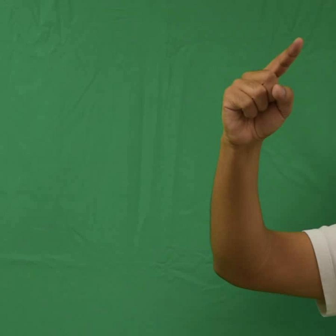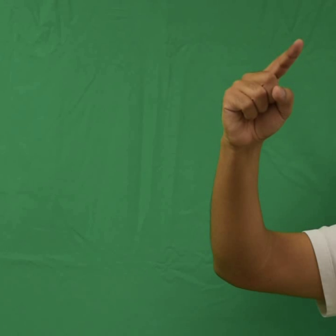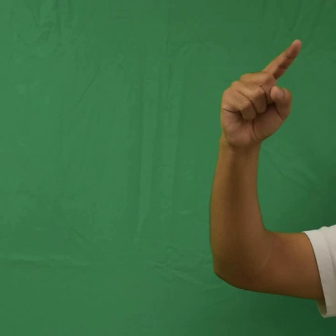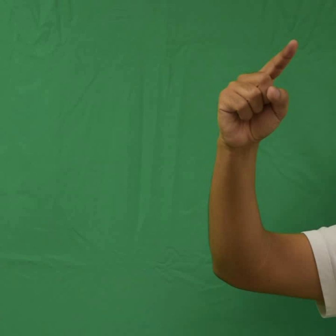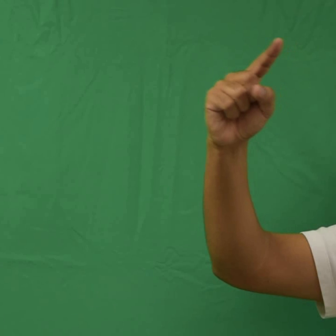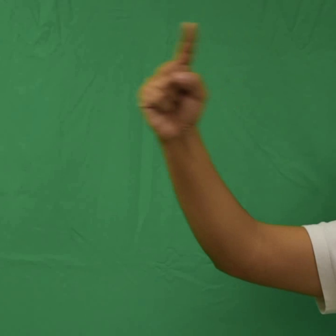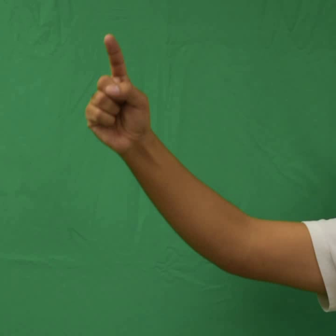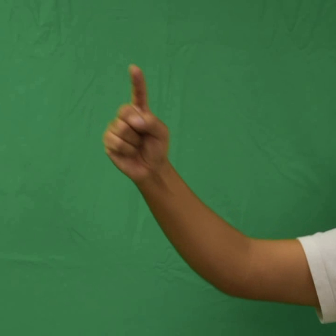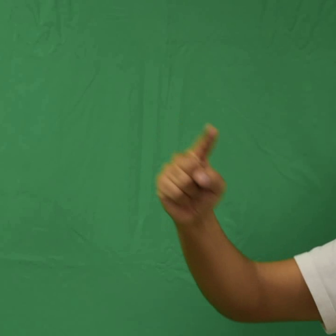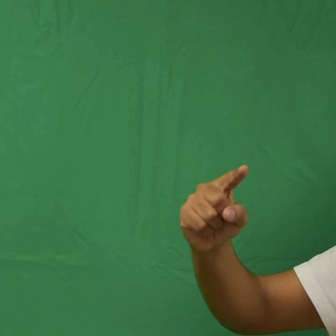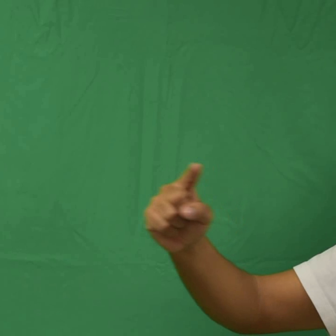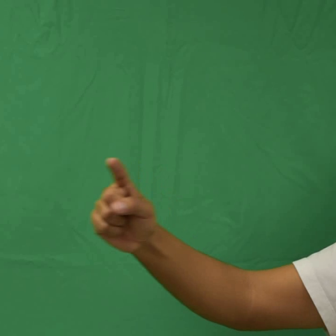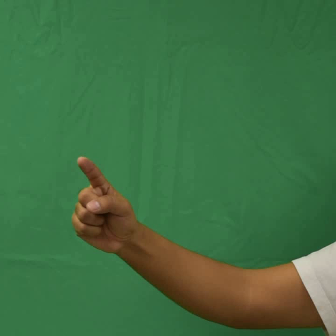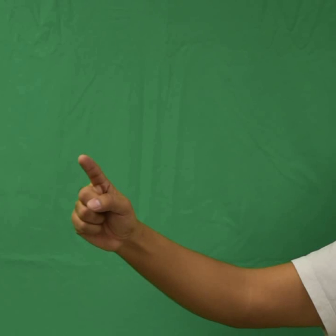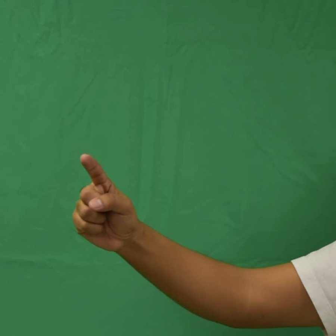Z